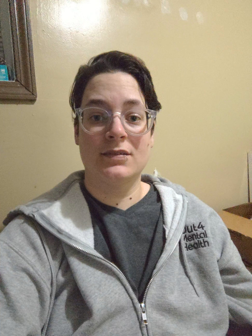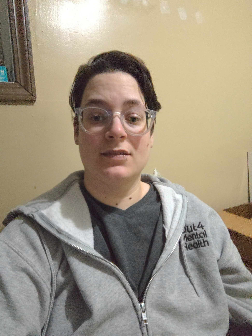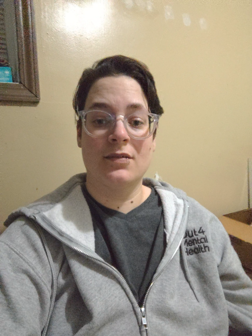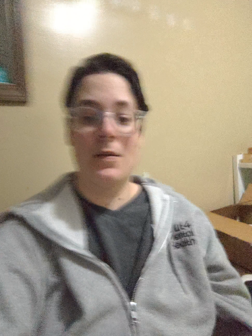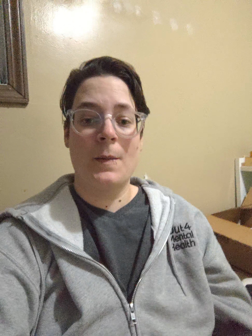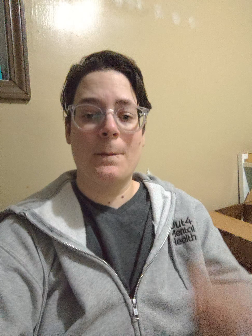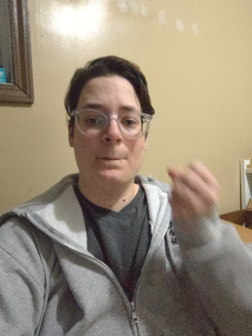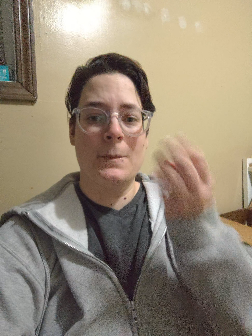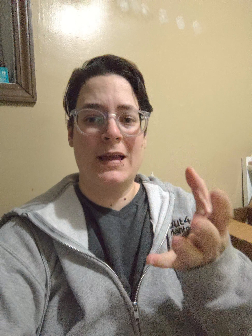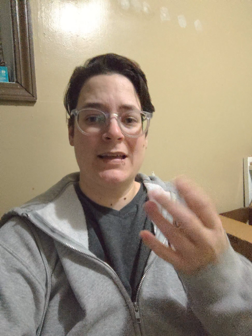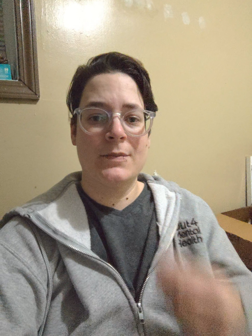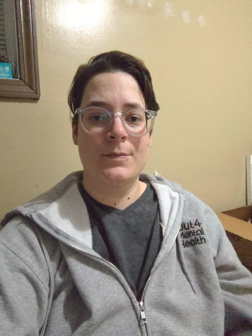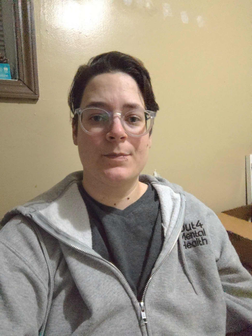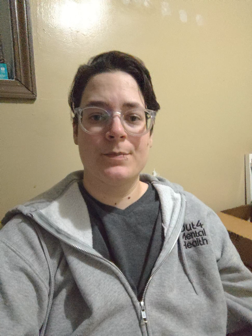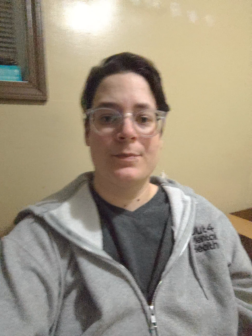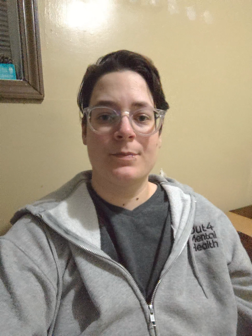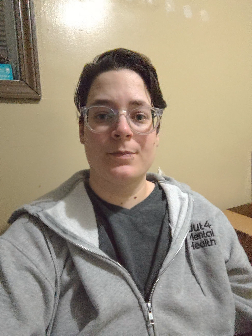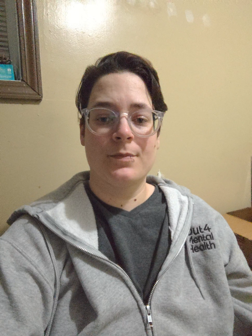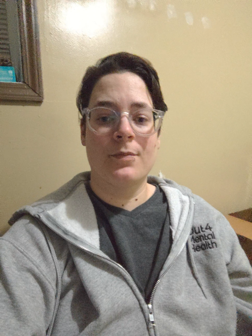many